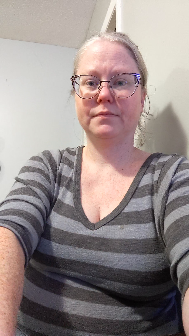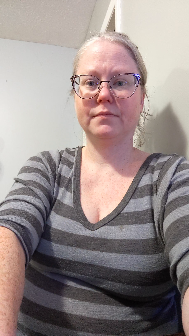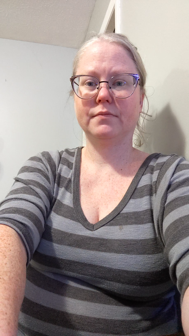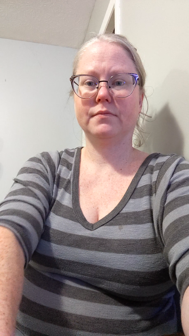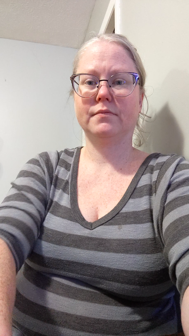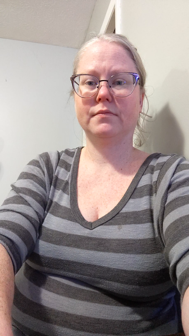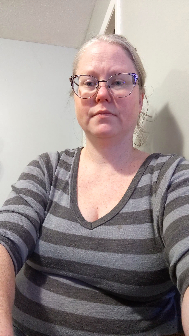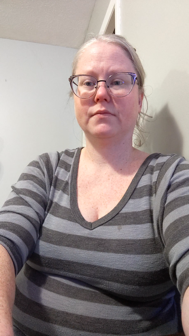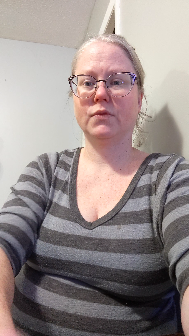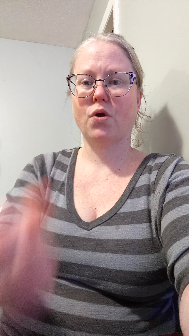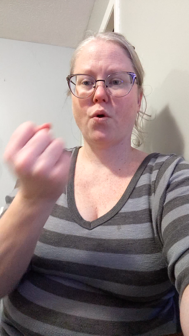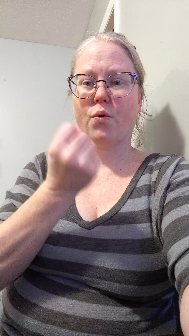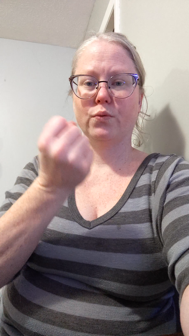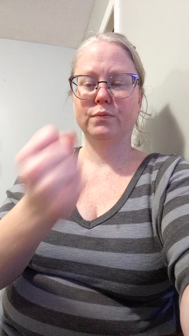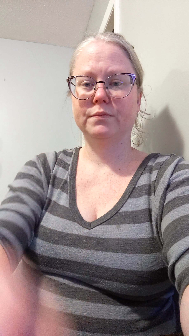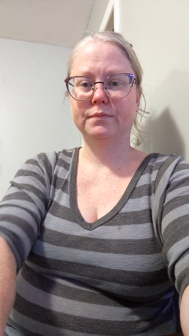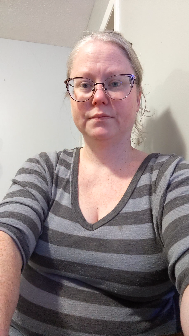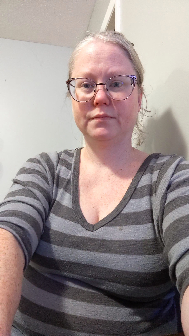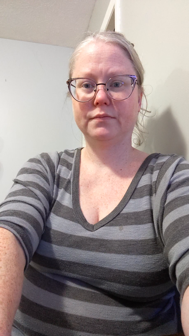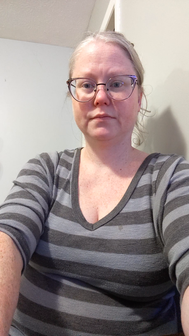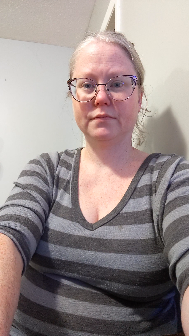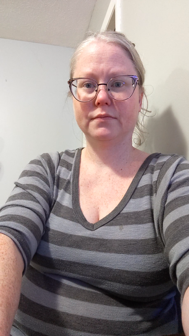hold